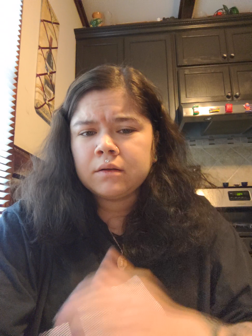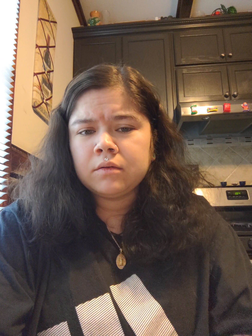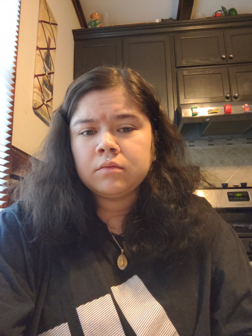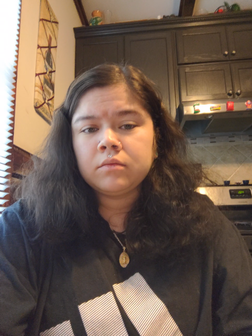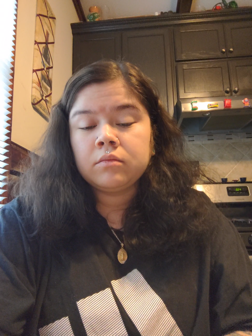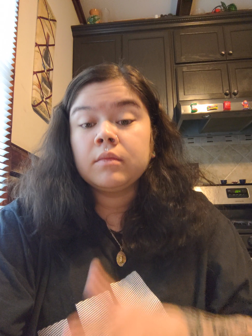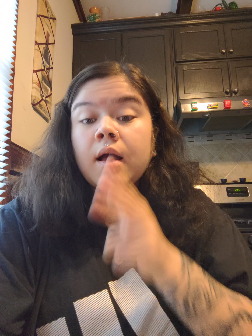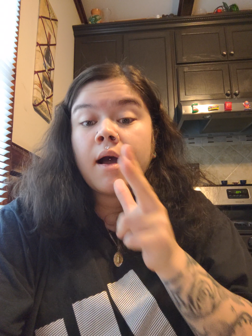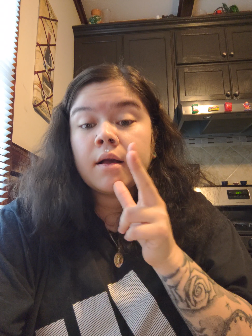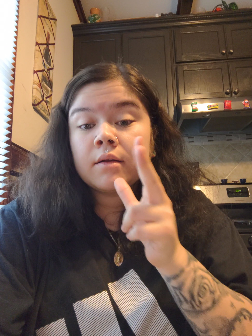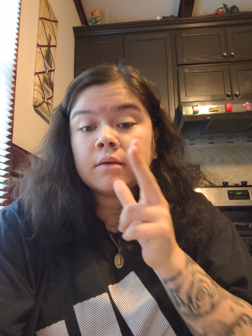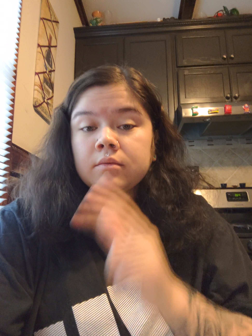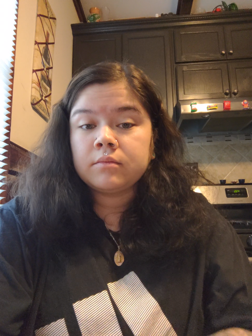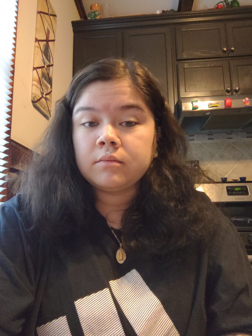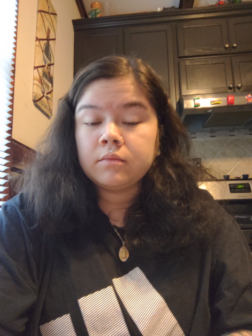hen